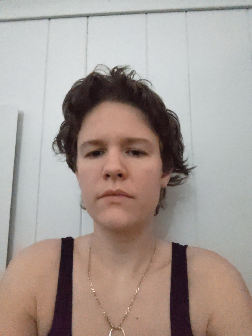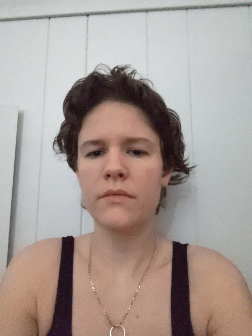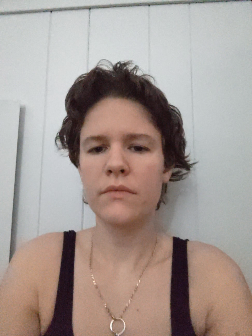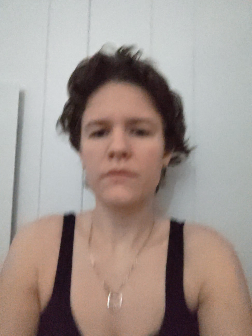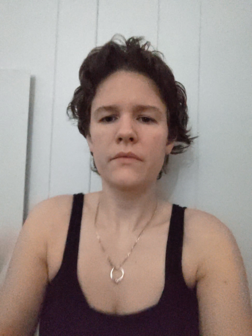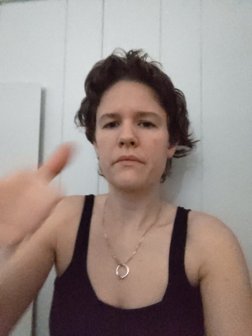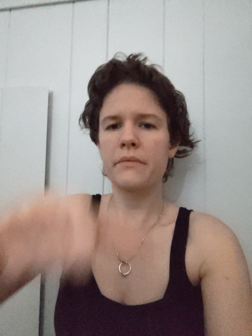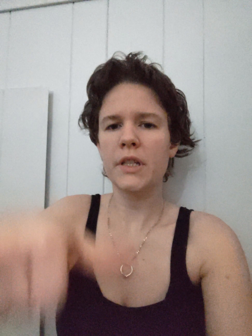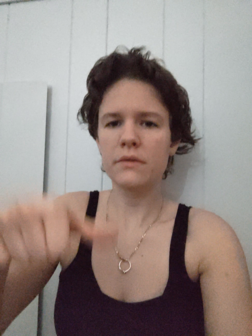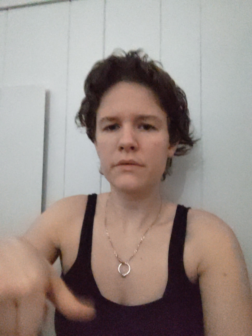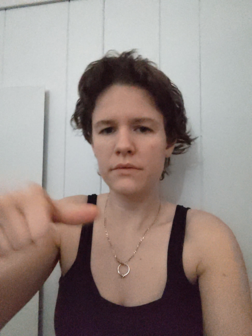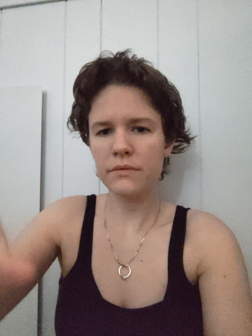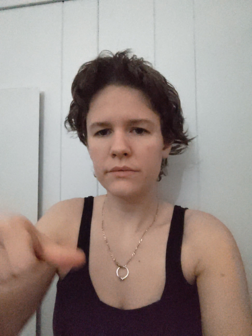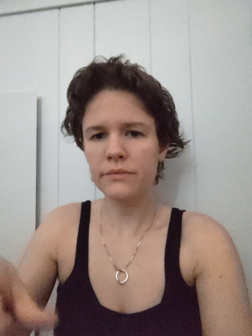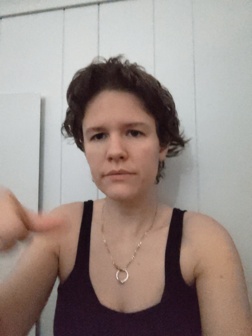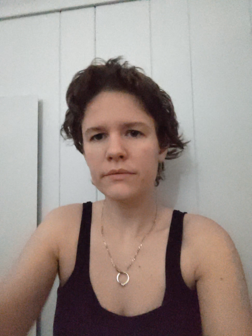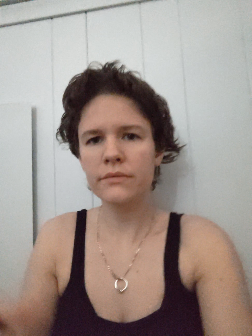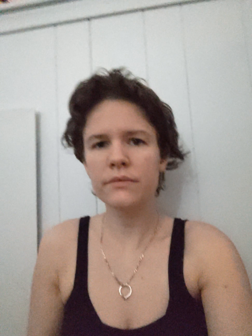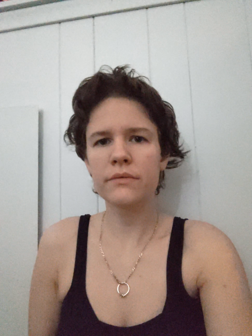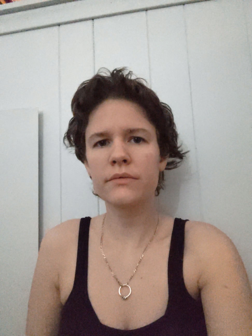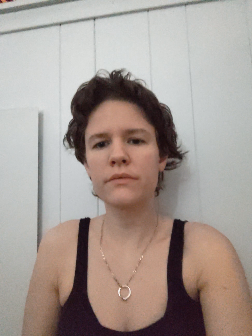puzzle